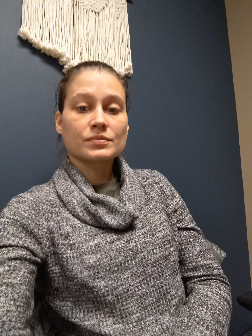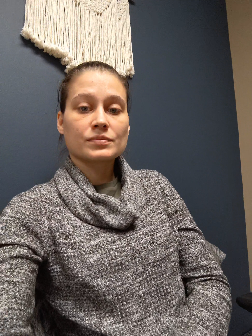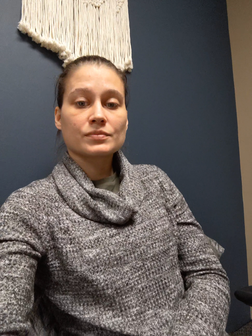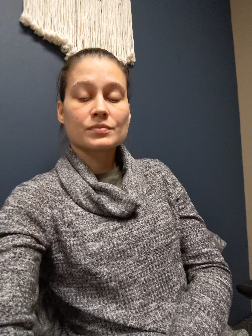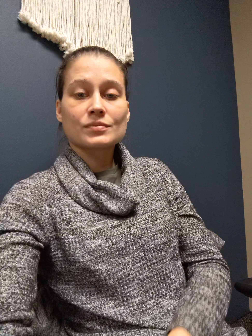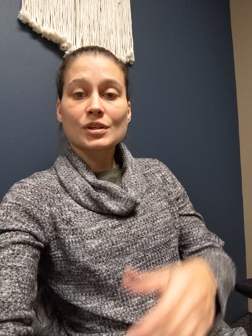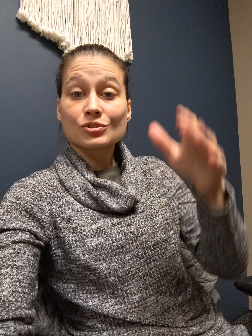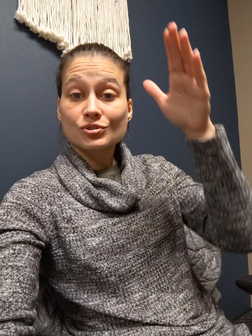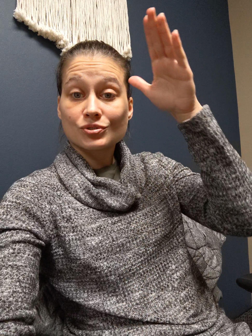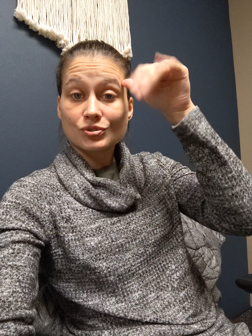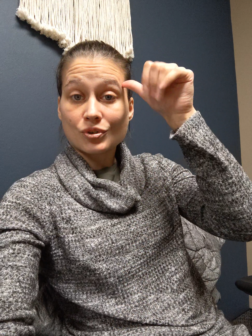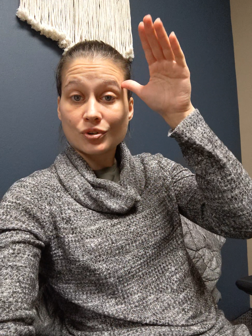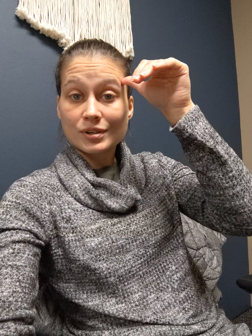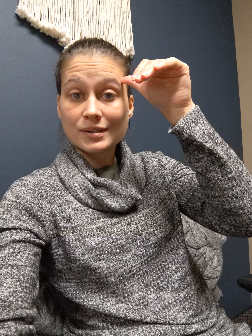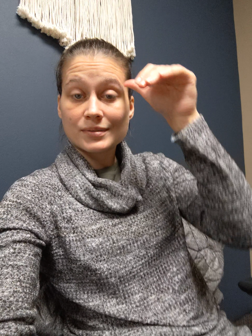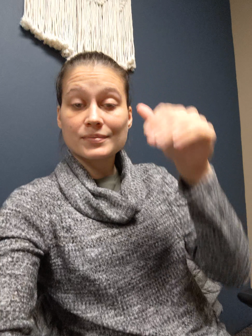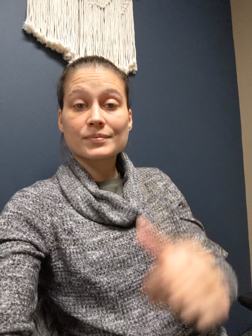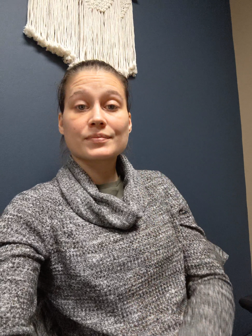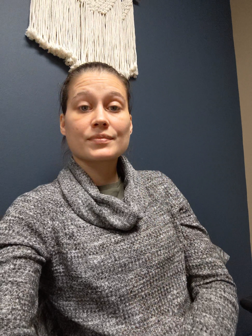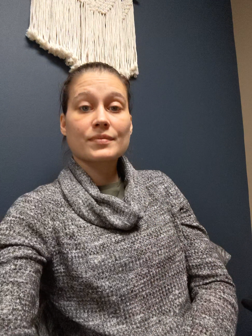donkey